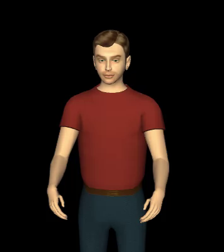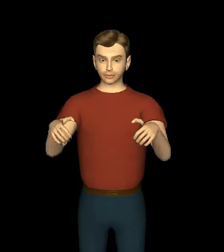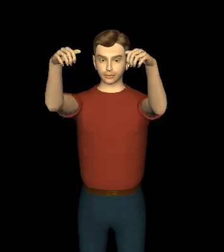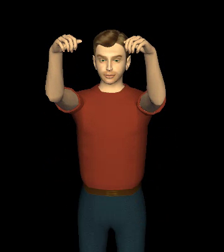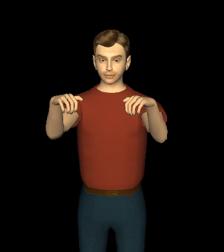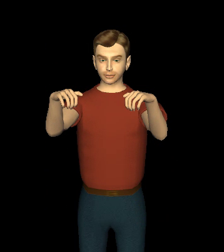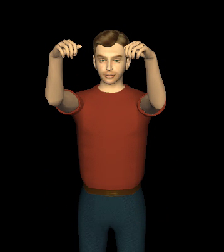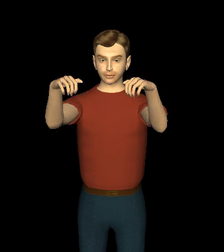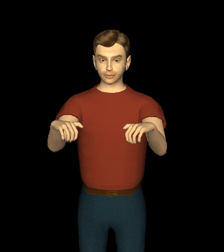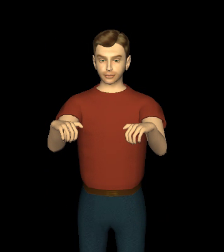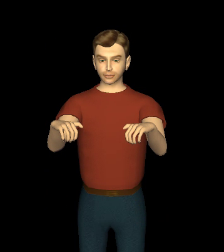مطر